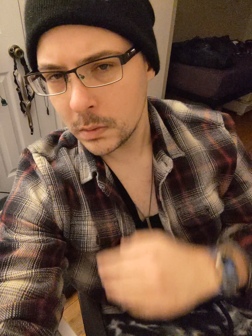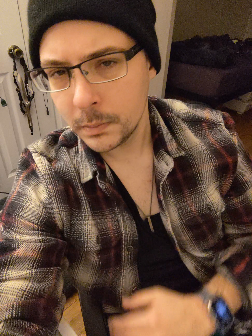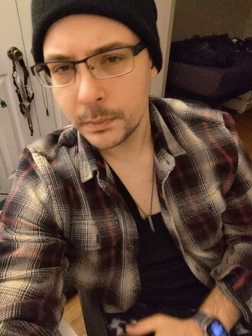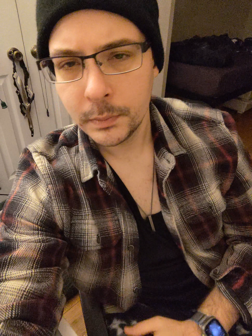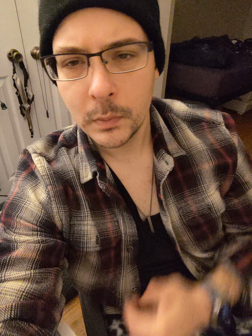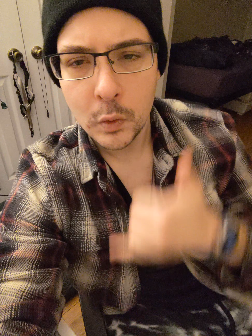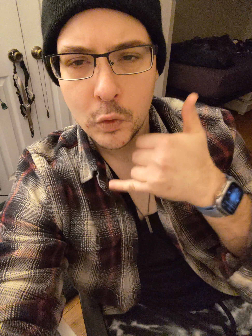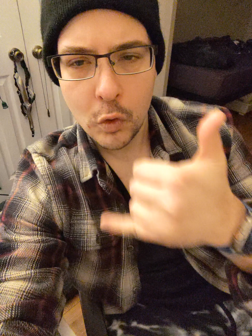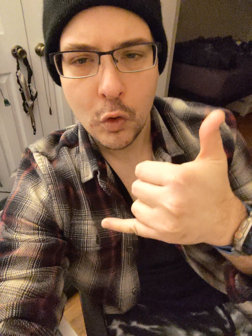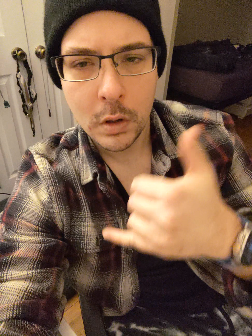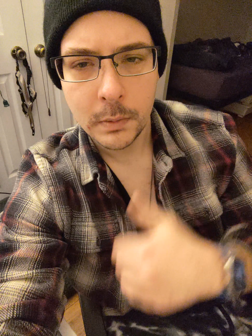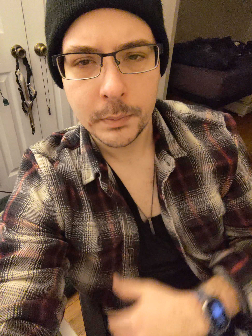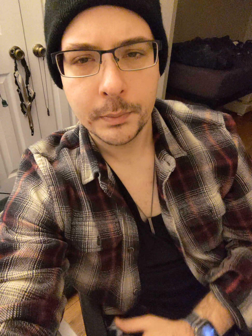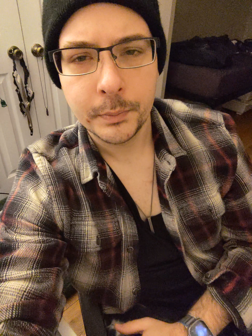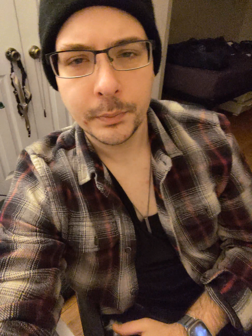call on the phone